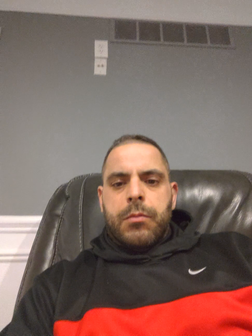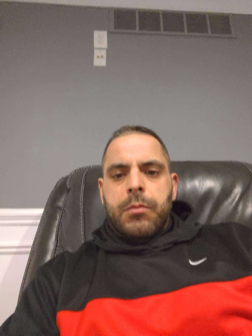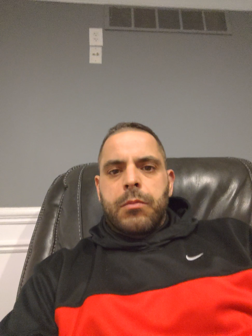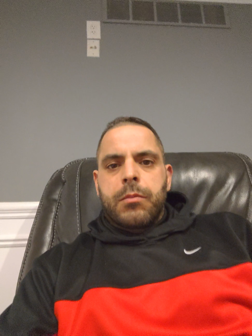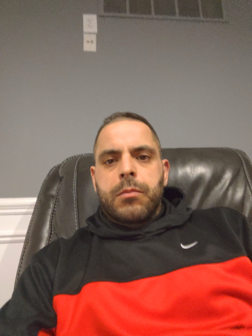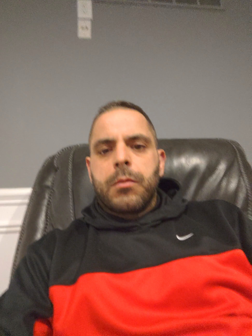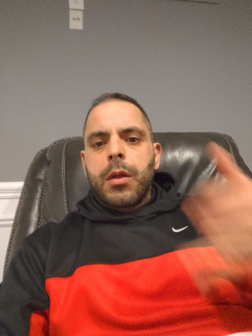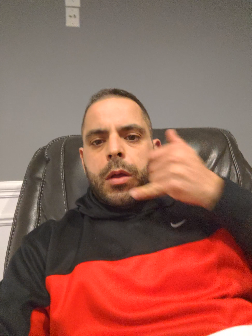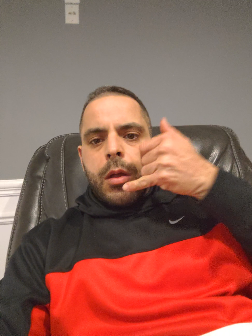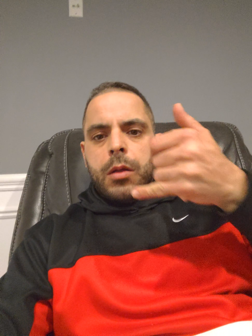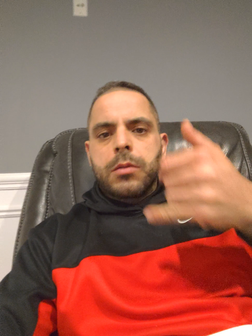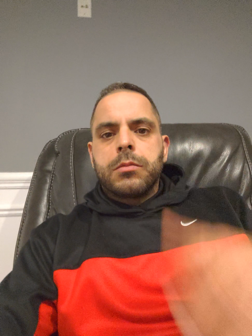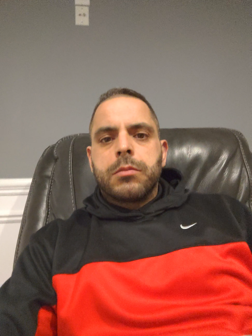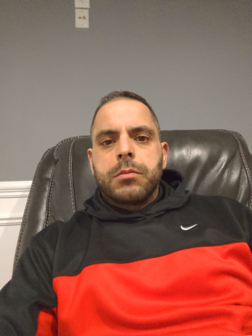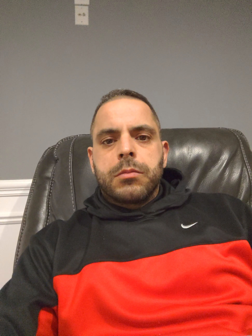call on the phone